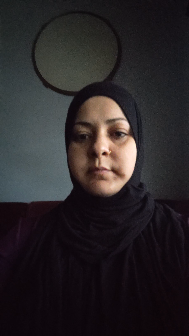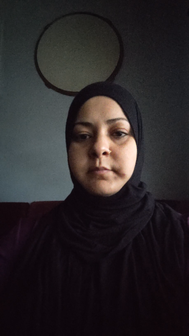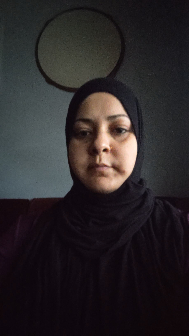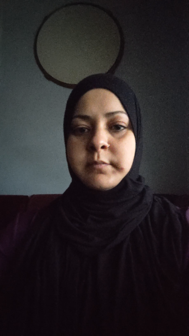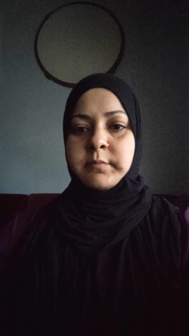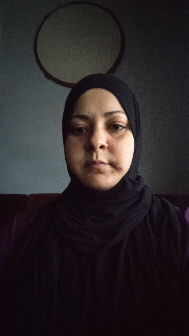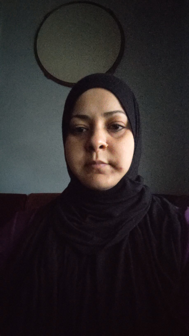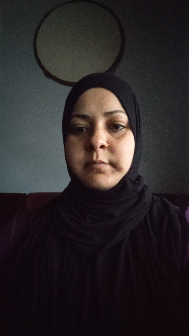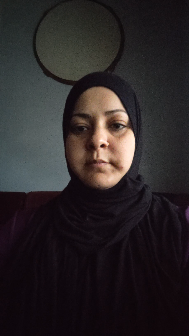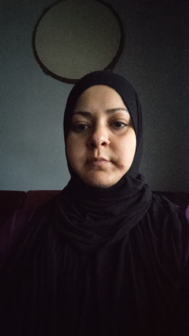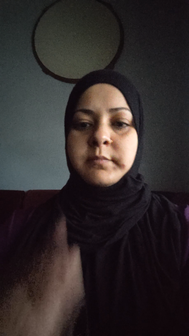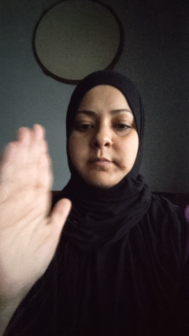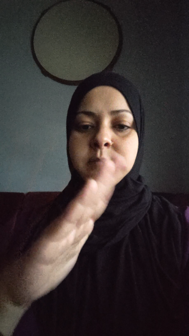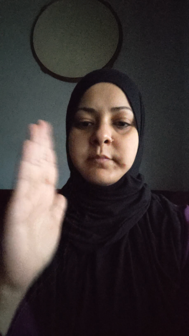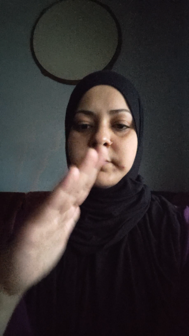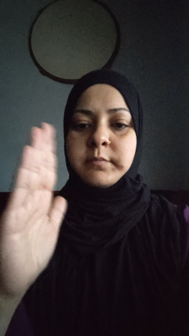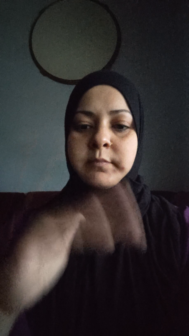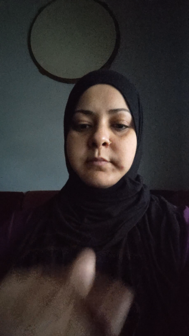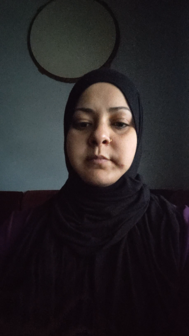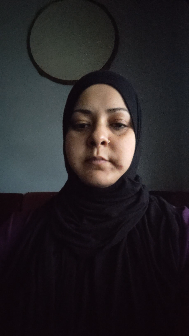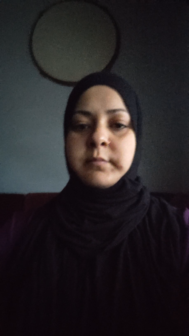clap